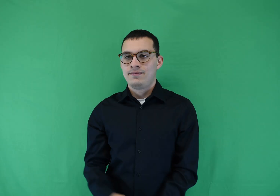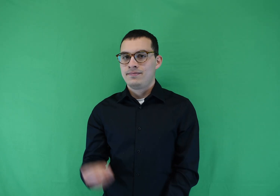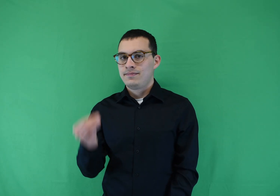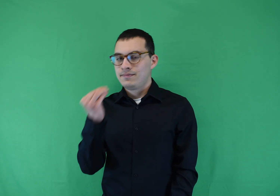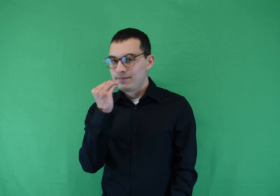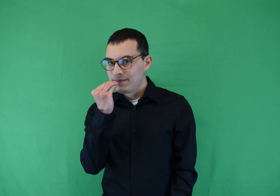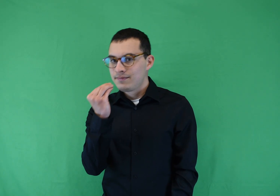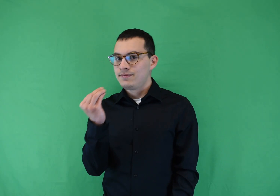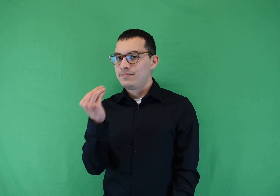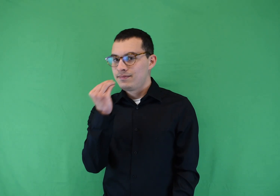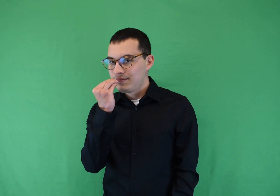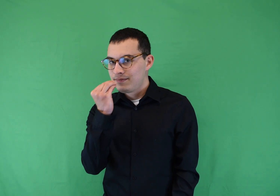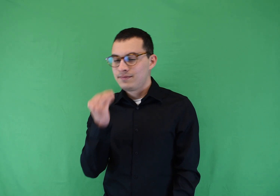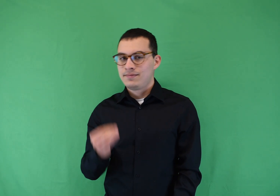comida